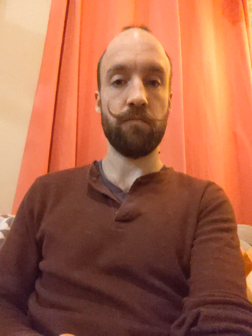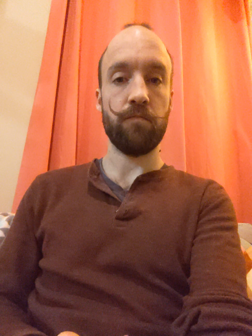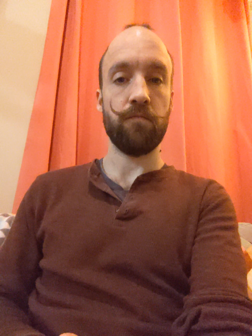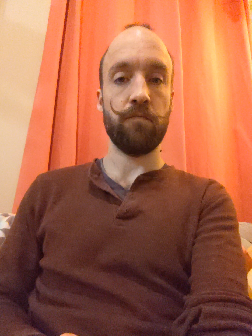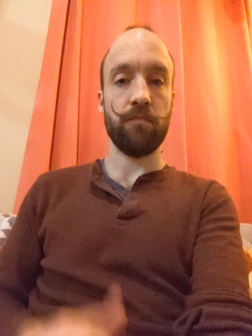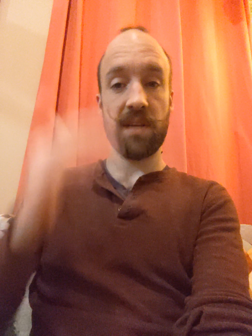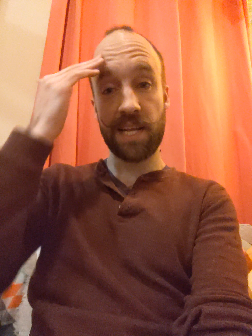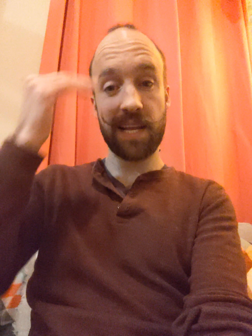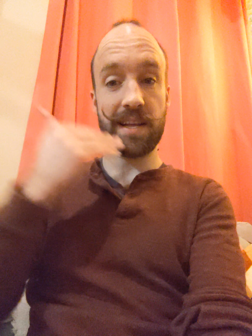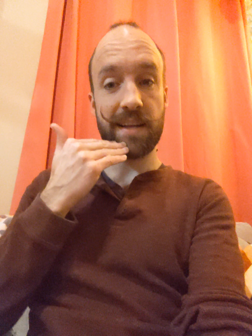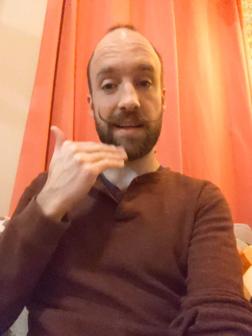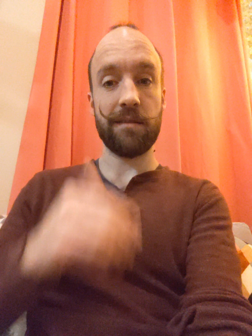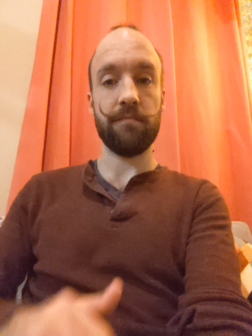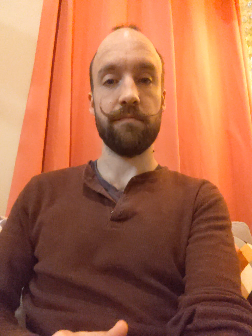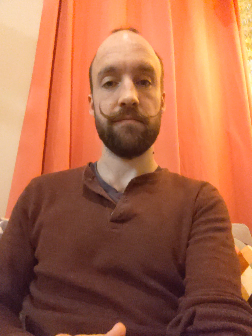head